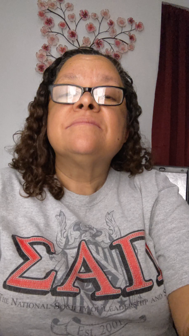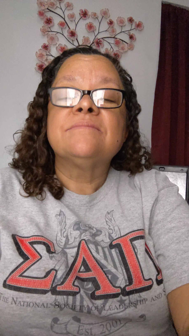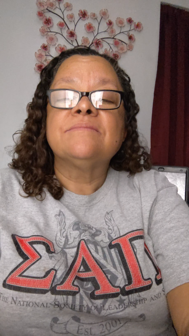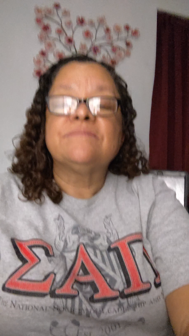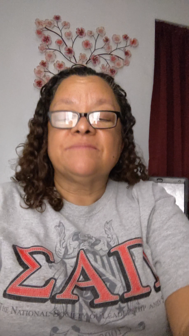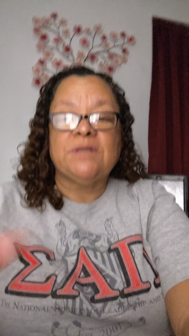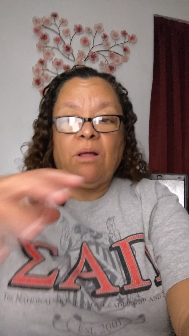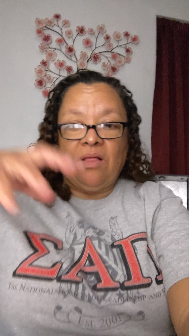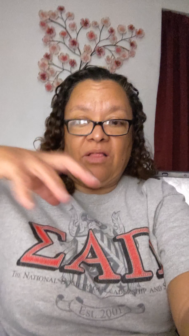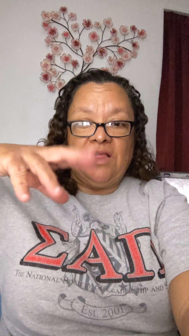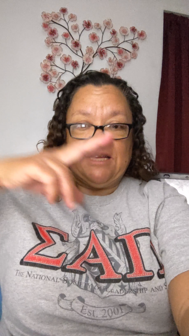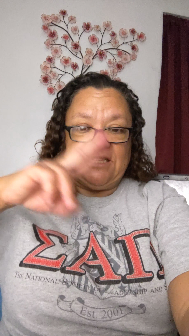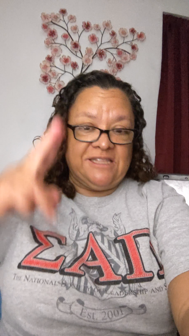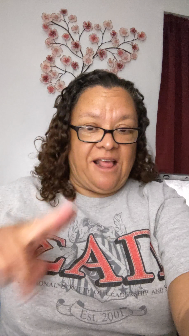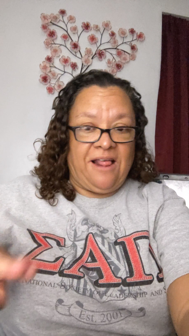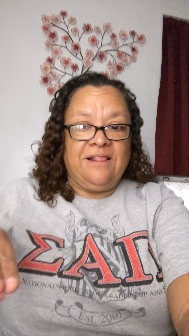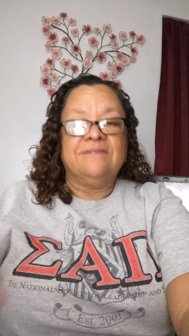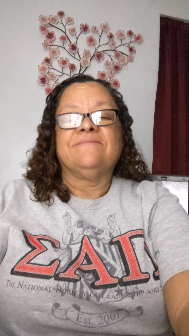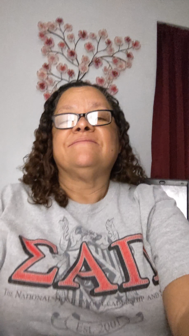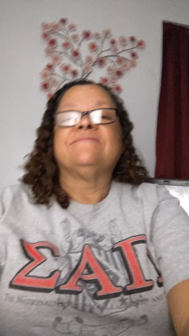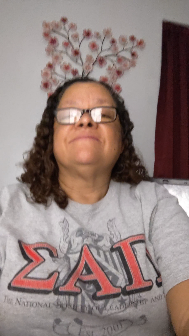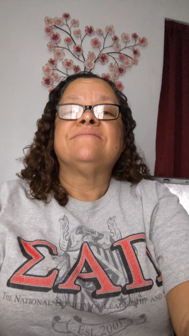jelly